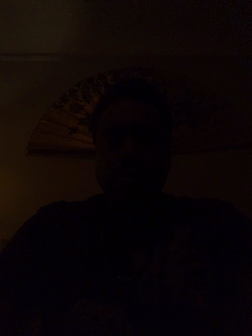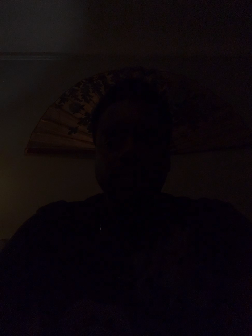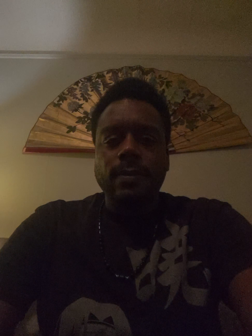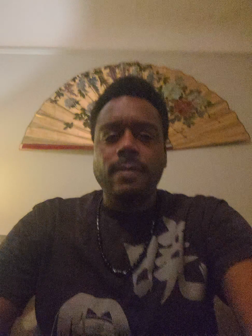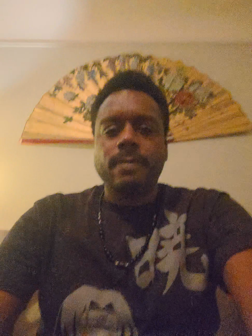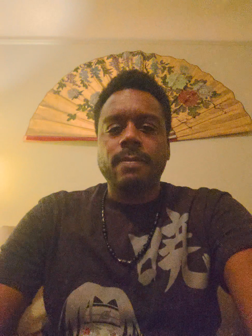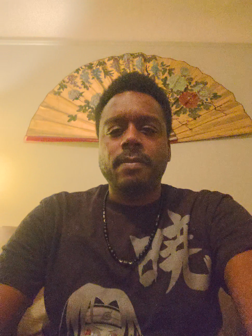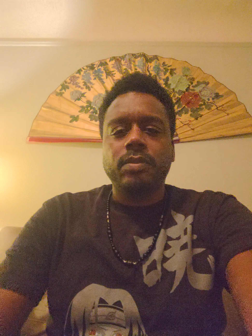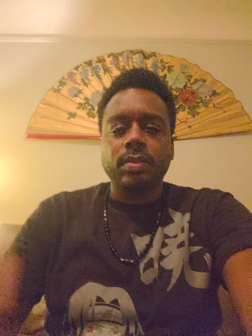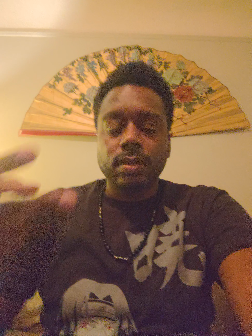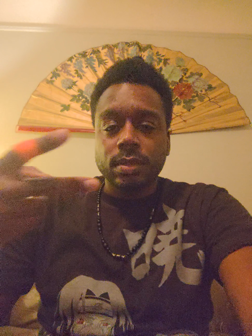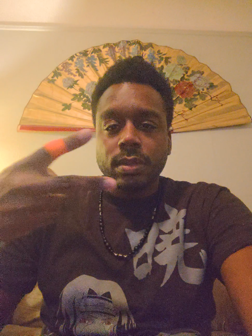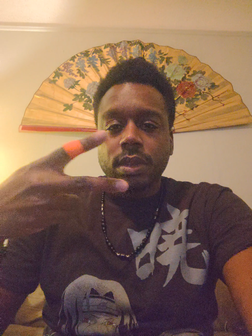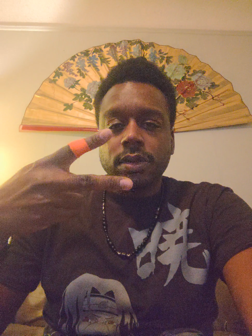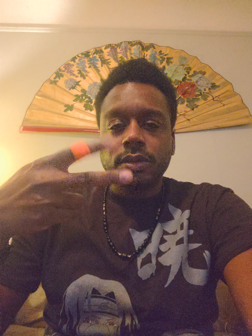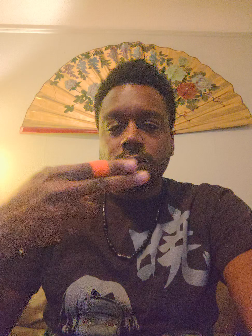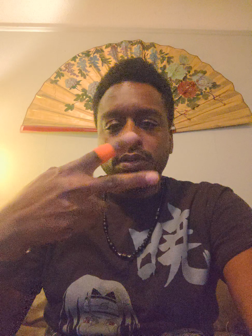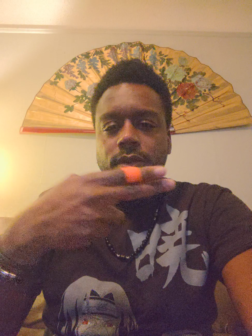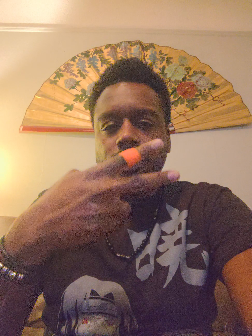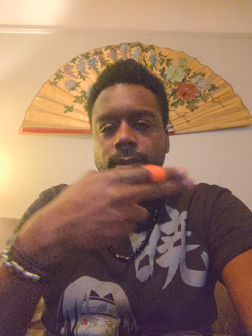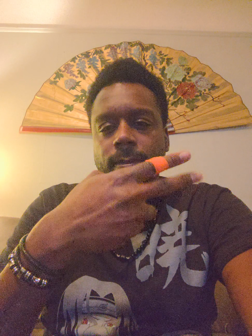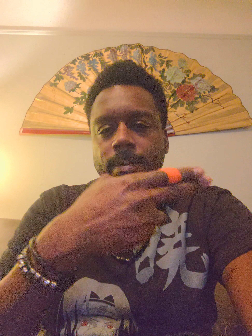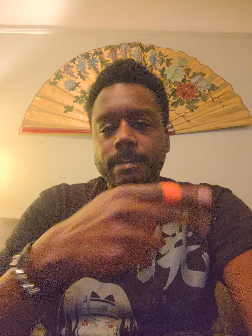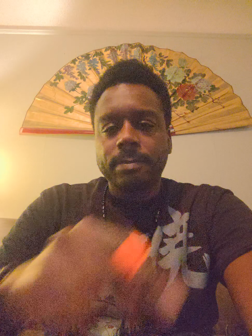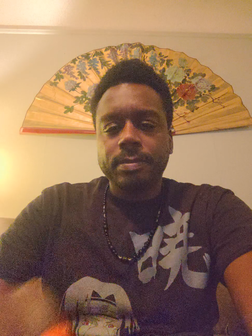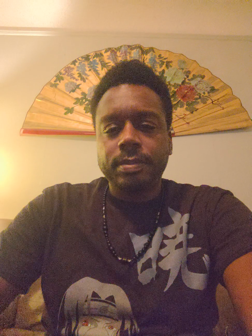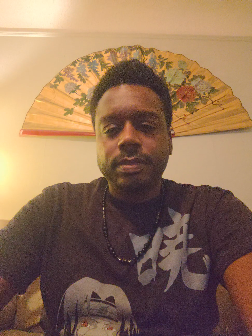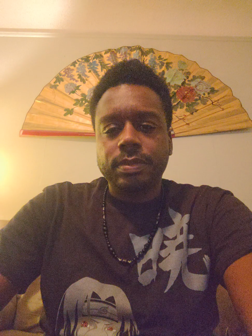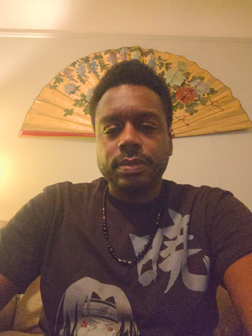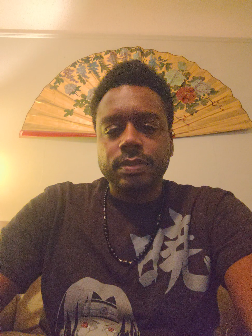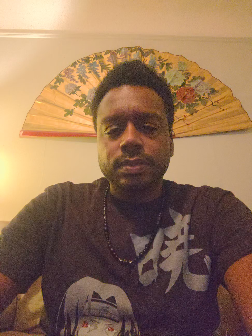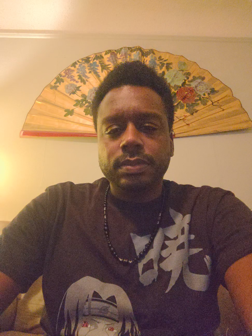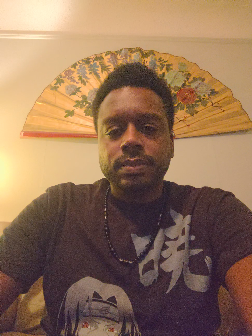scissors